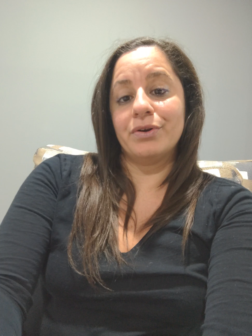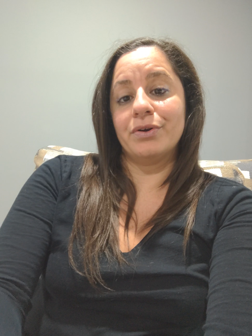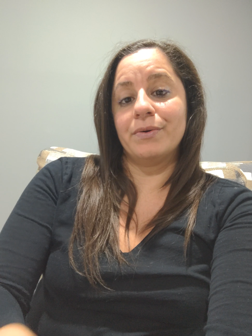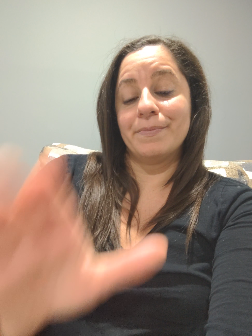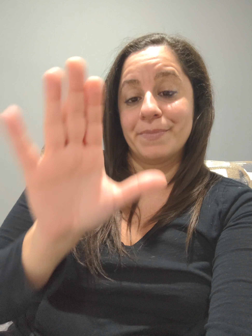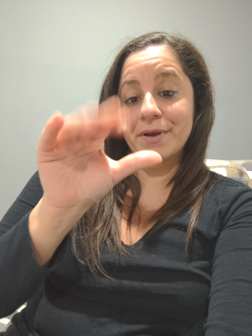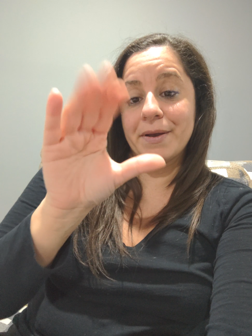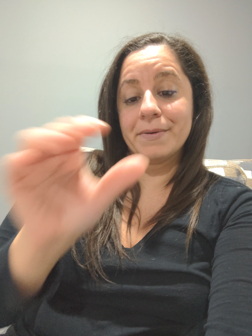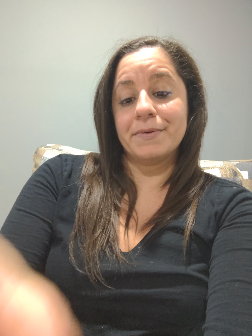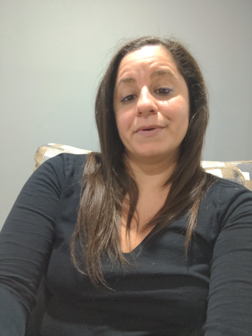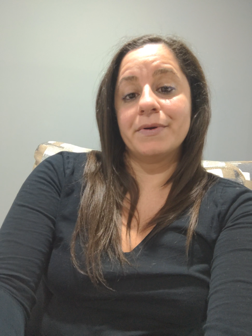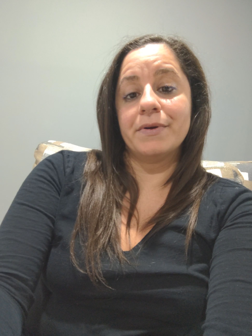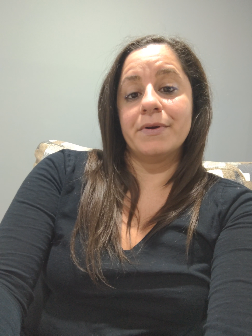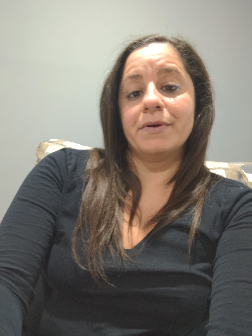bye